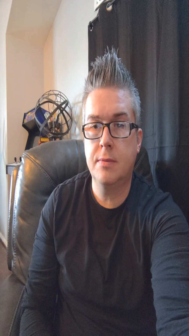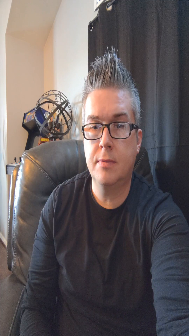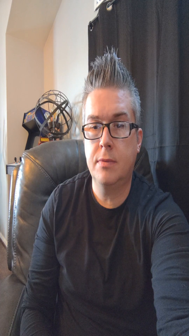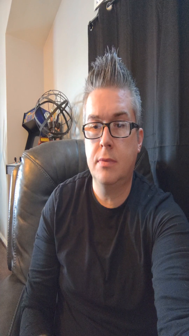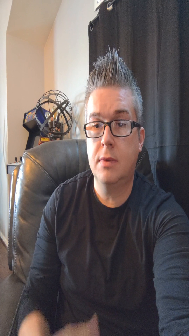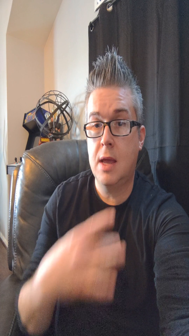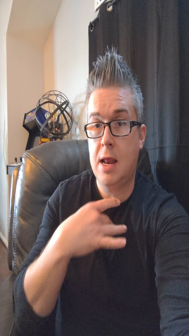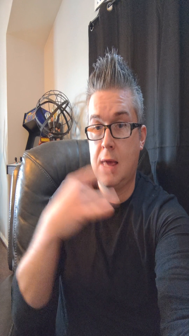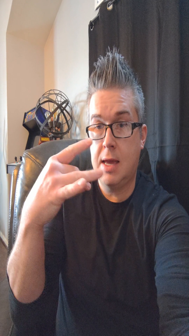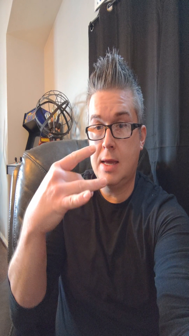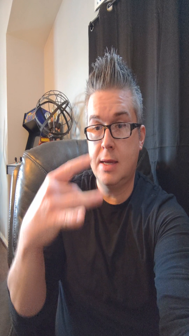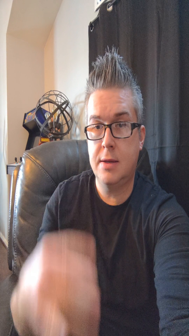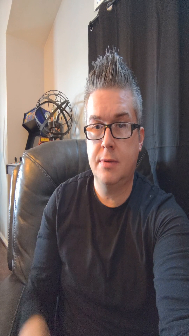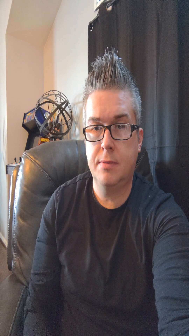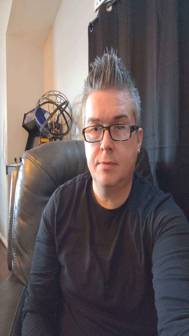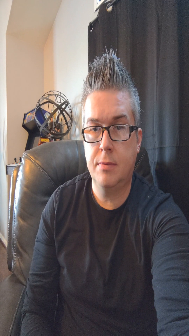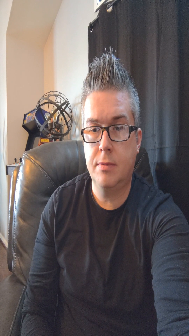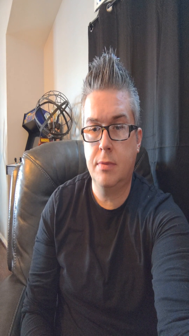like